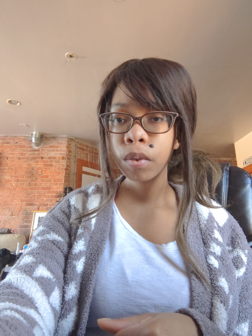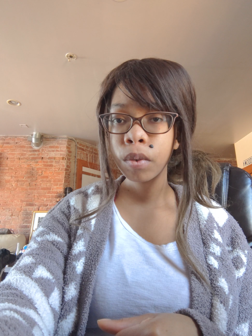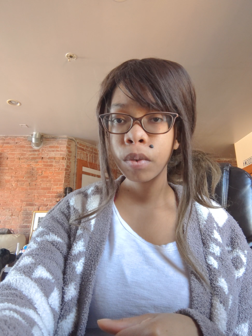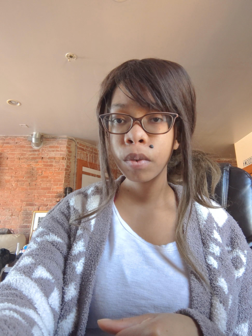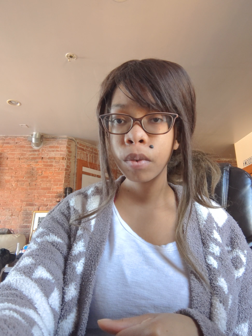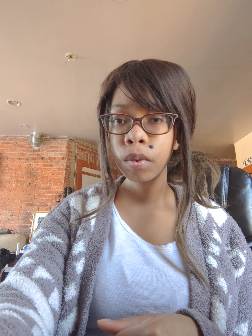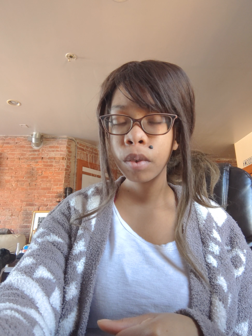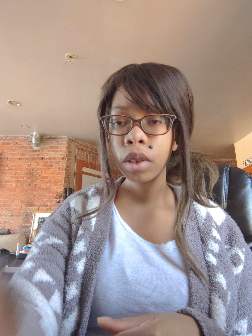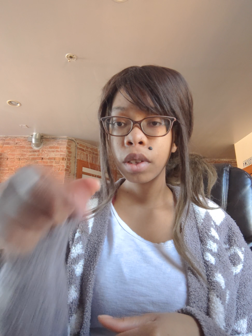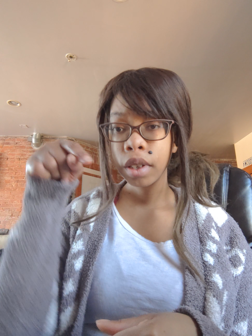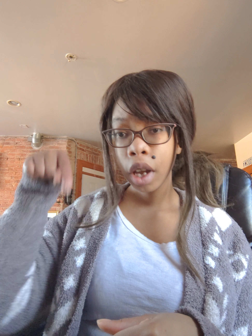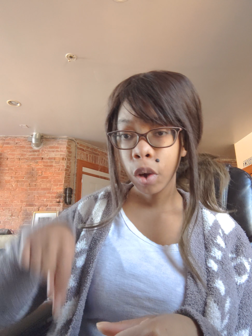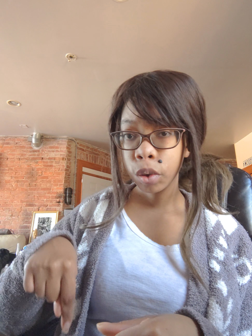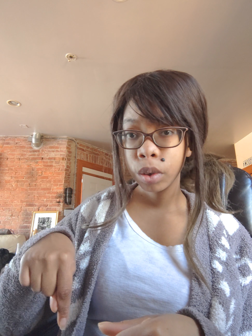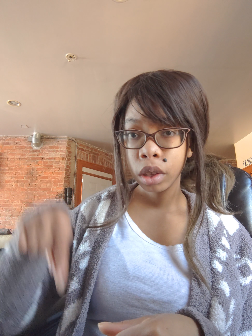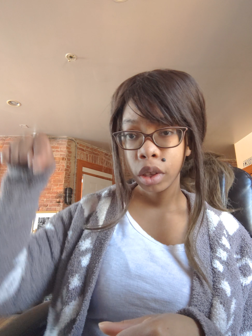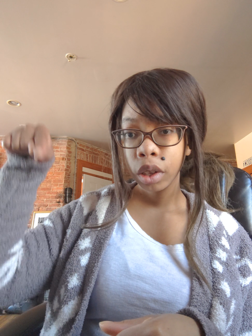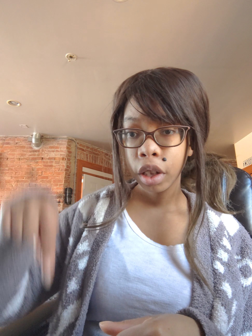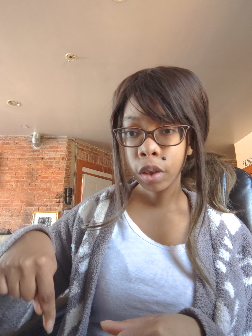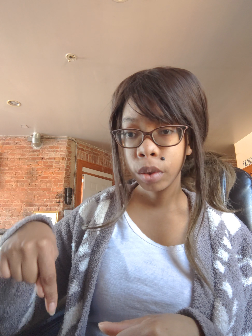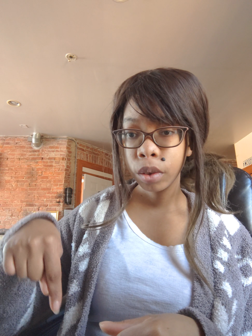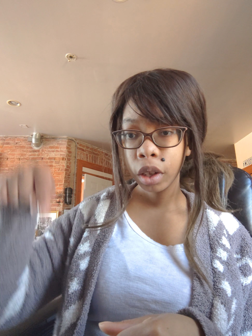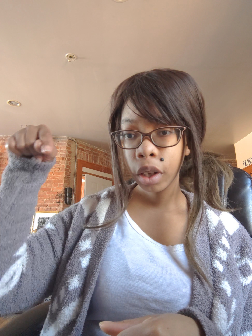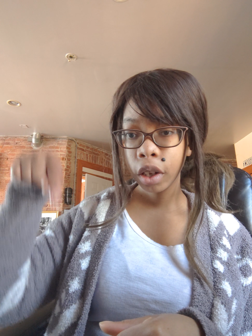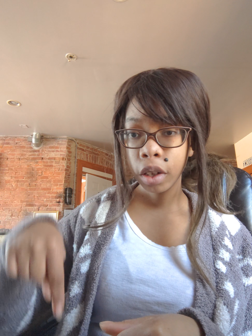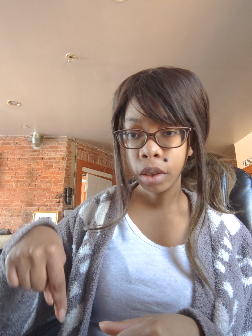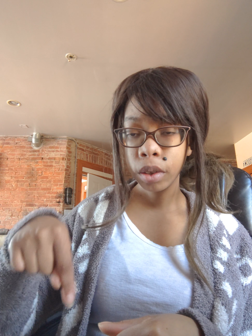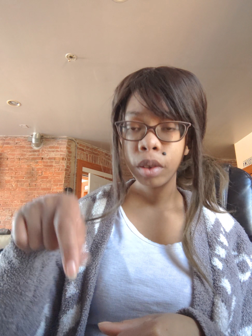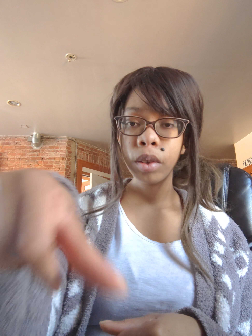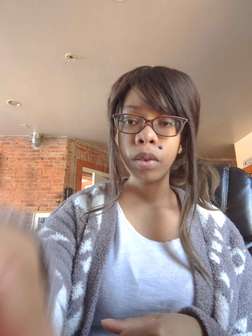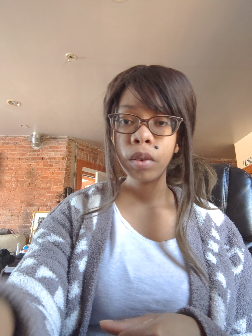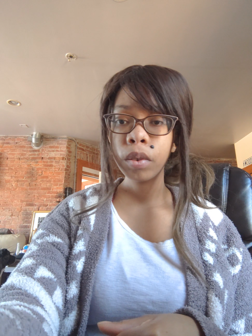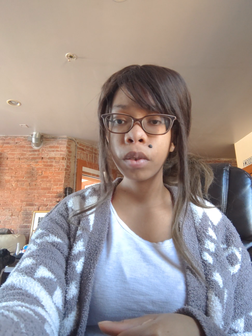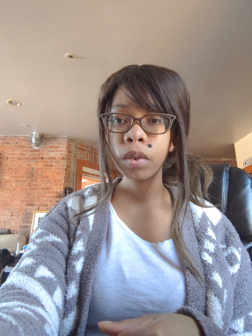down